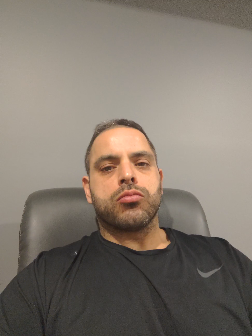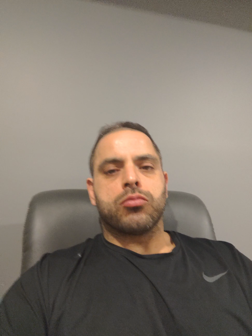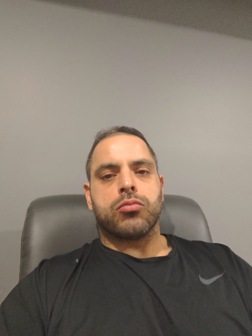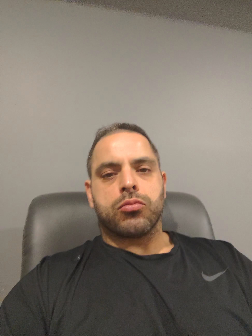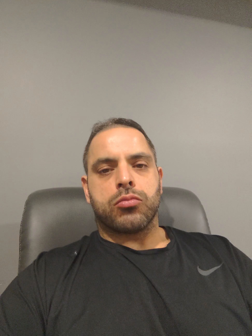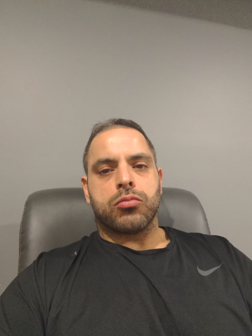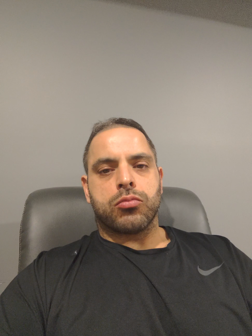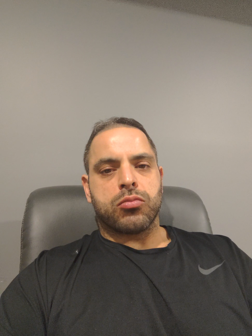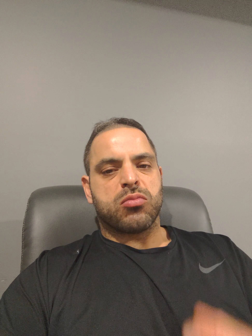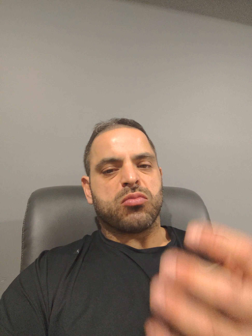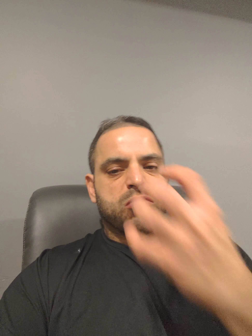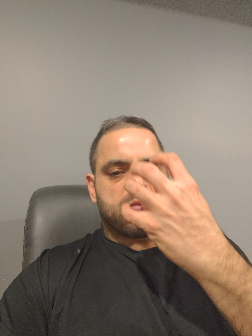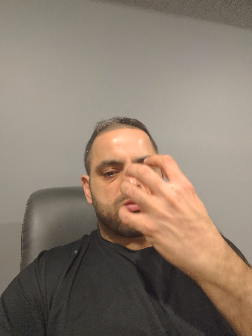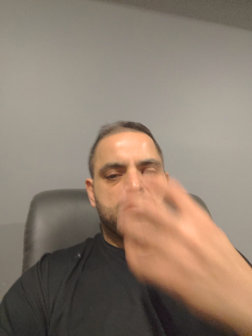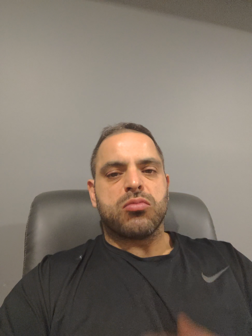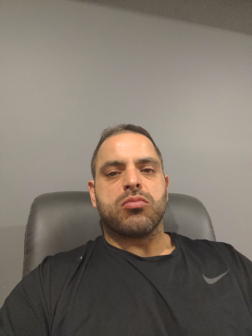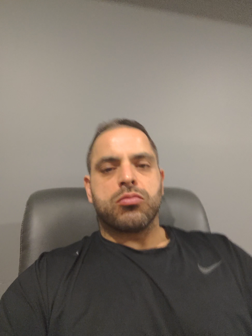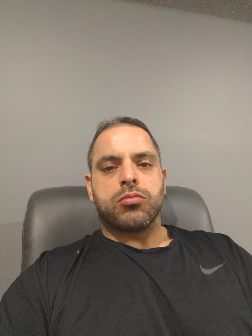mad